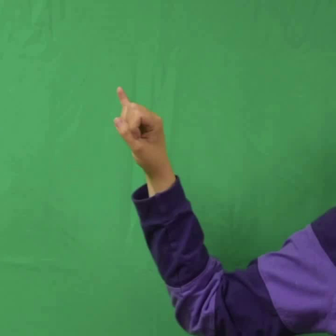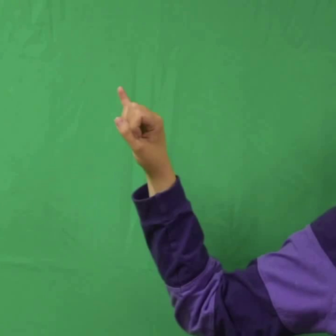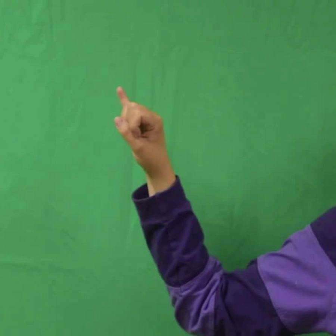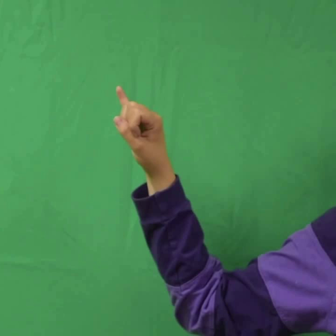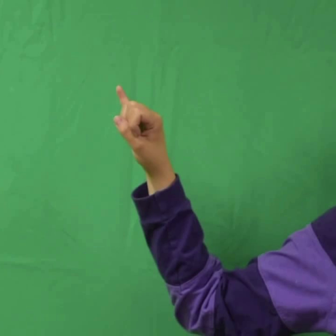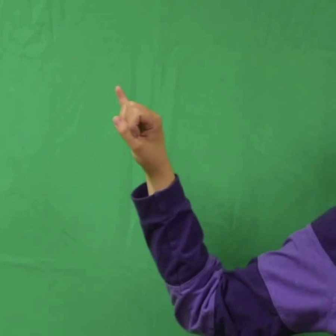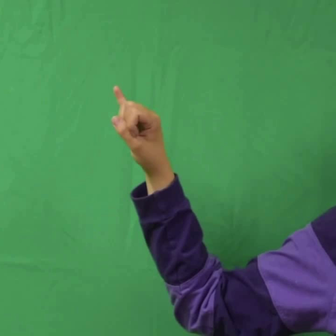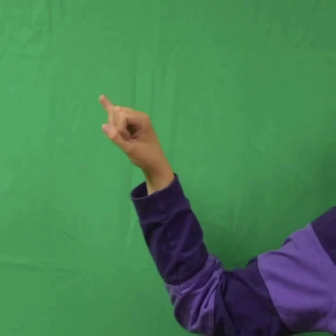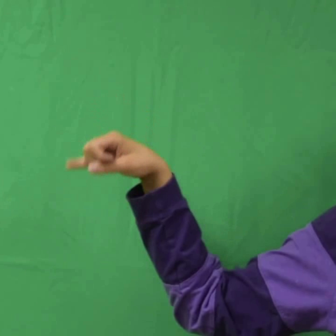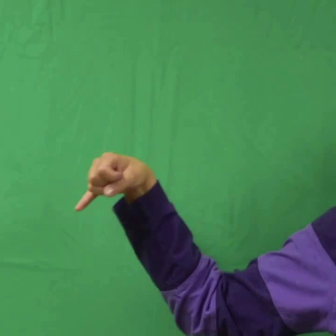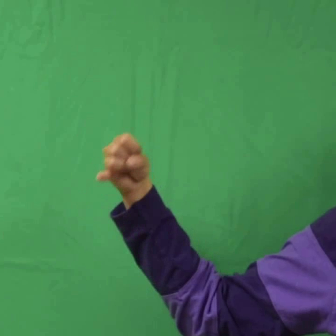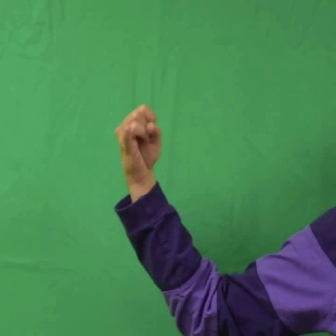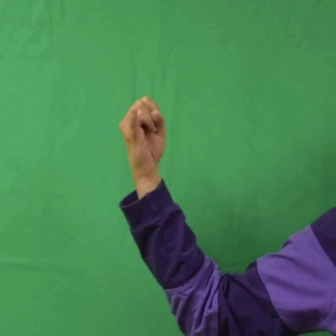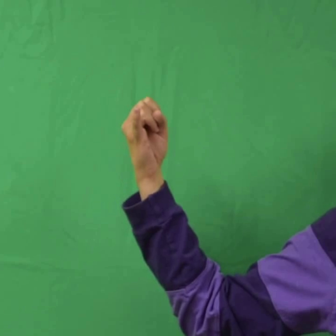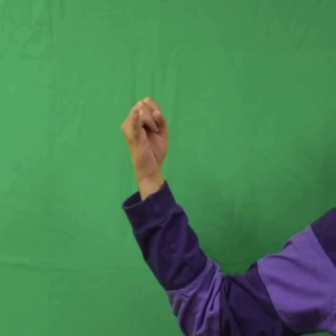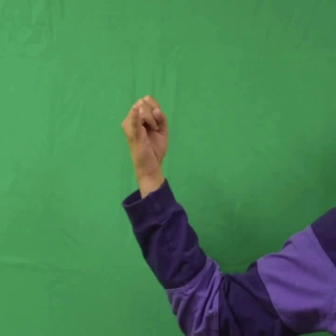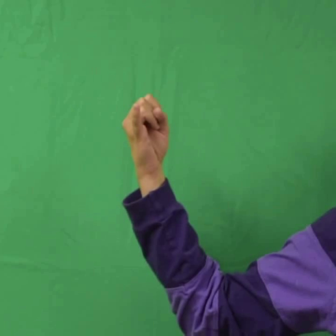J